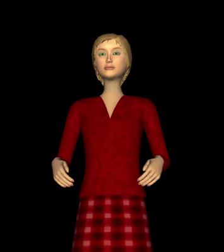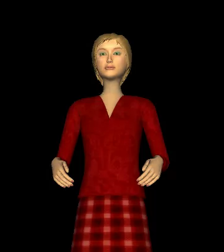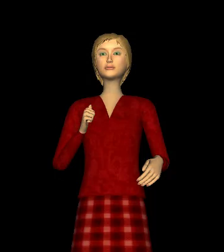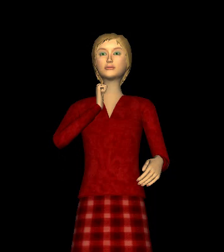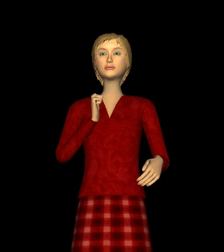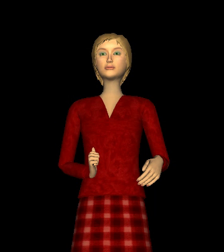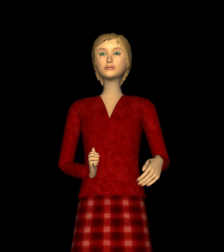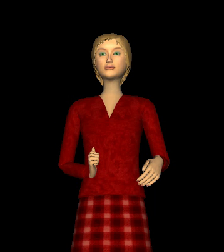حقيبة كتف